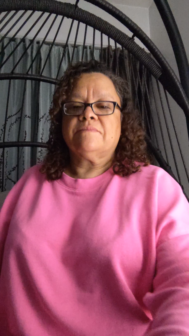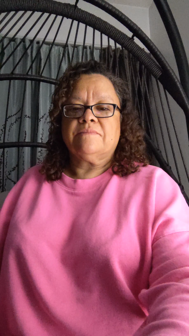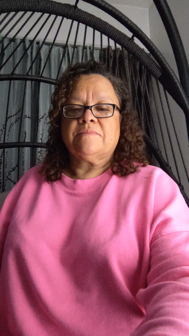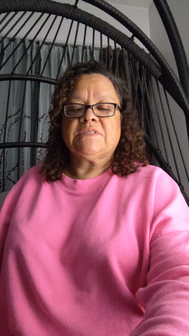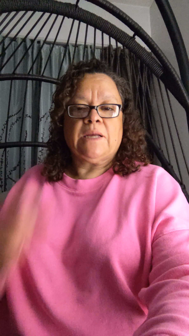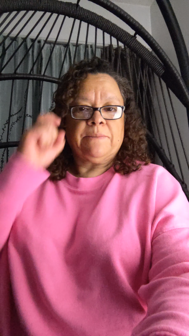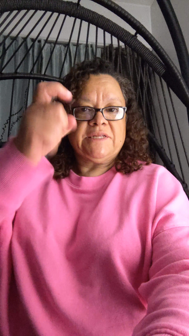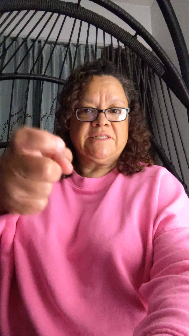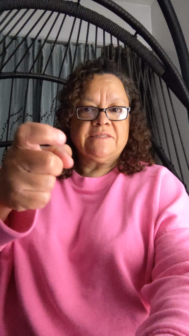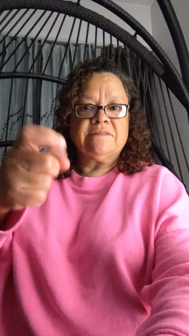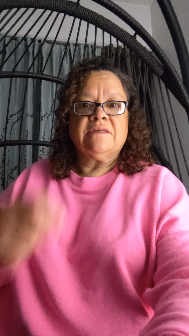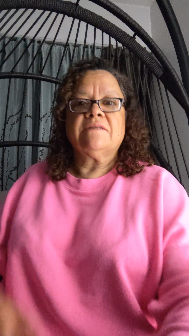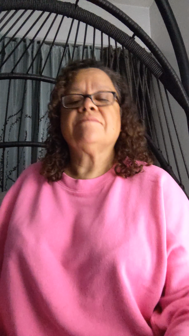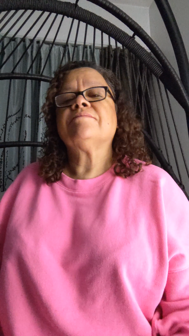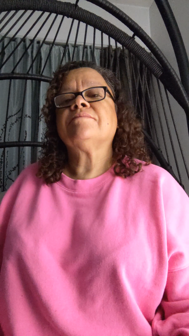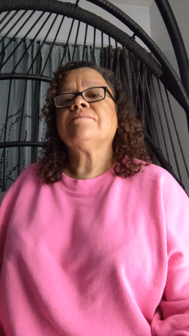present